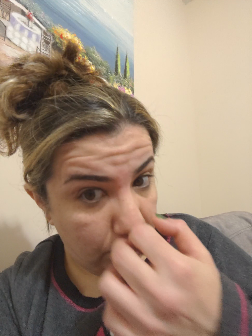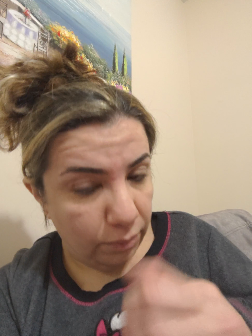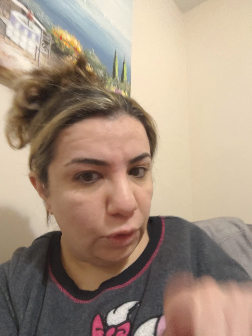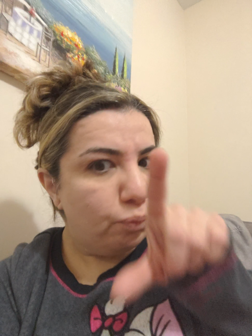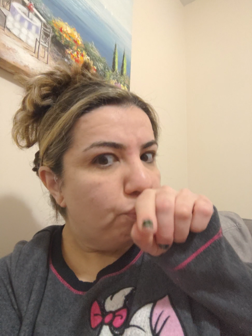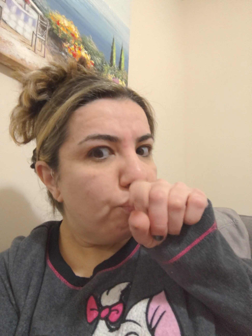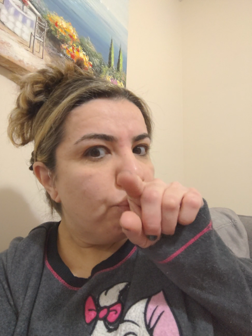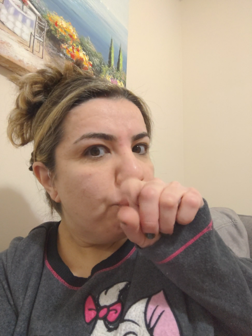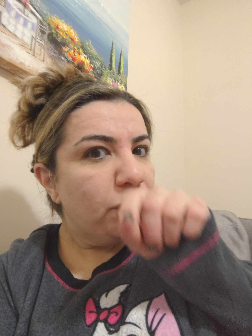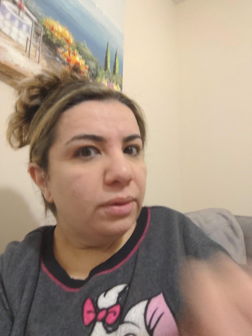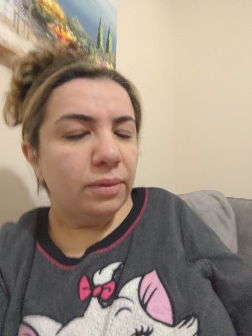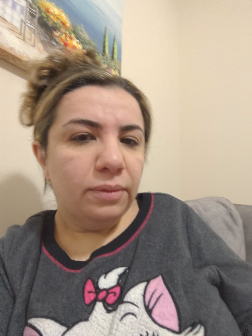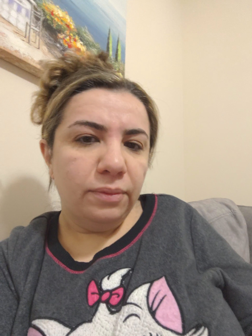bird